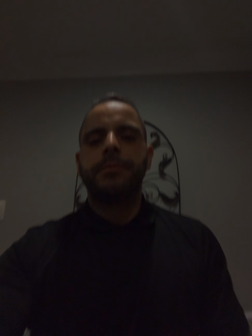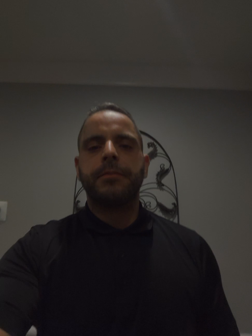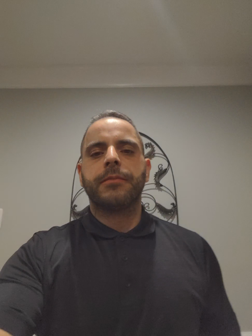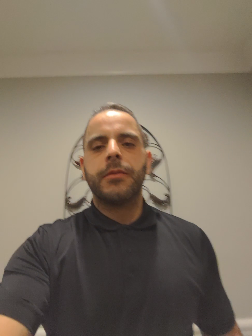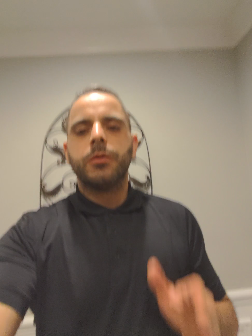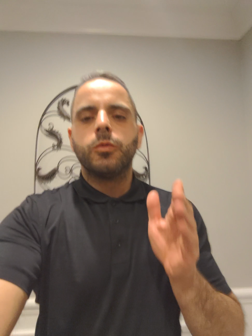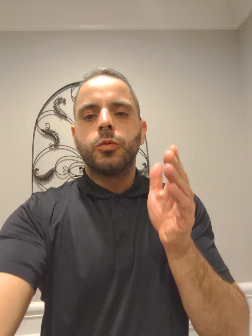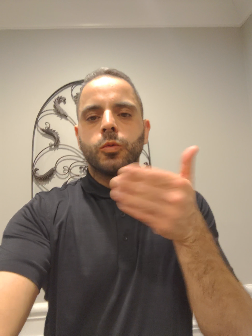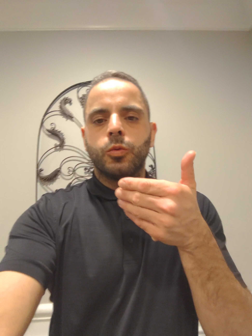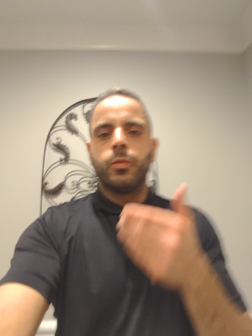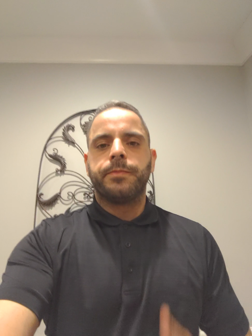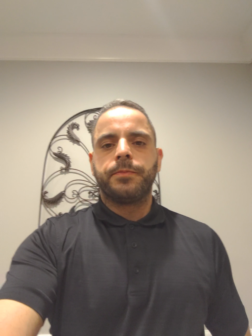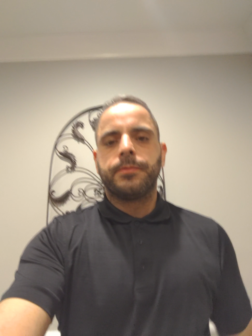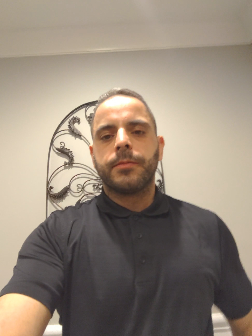room